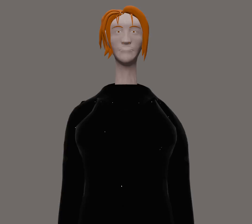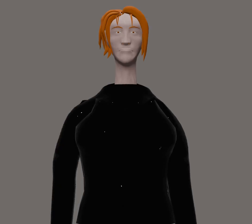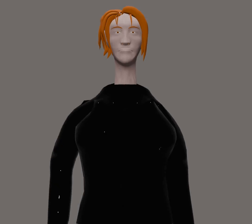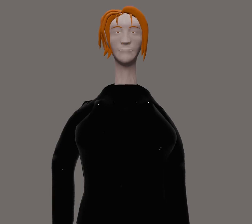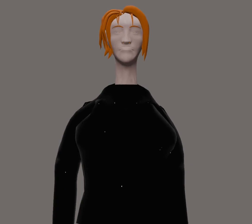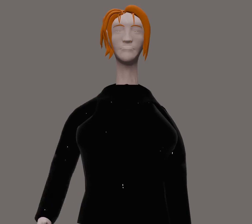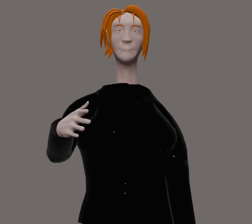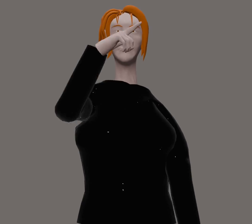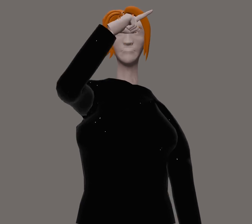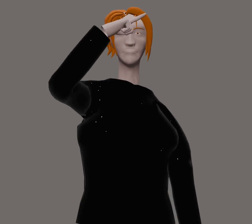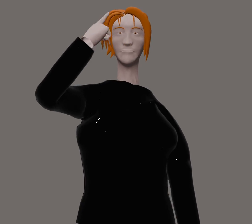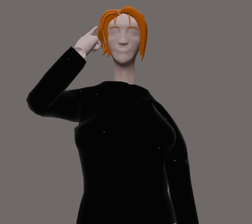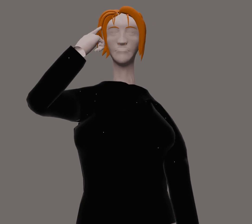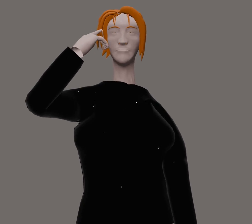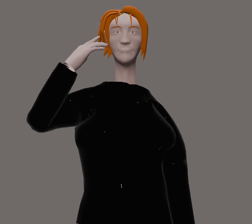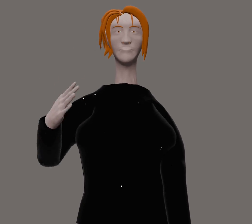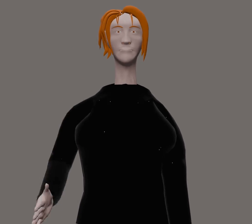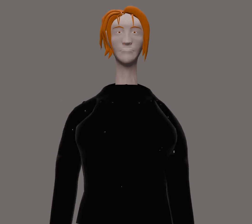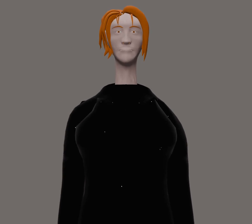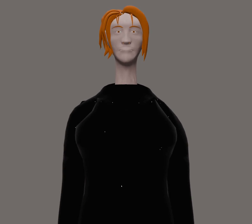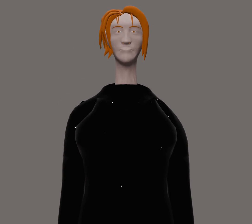Black